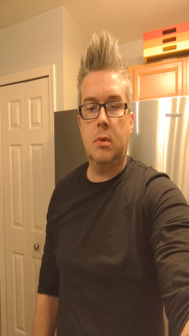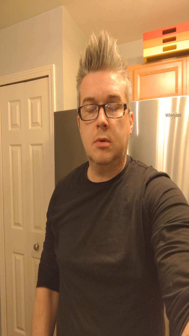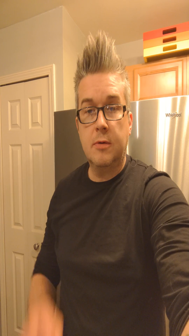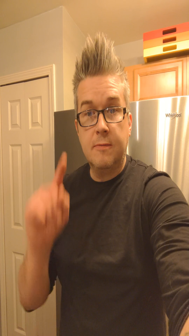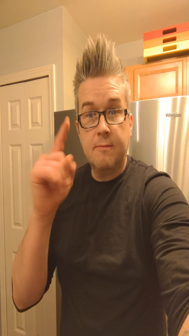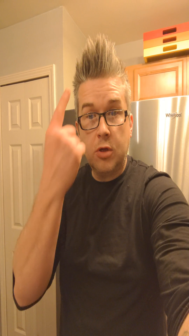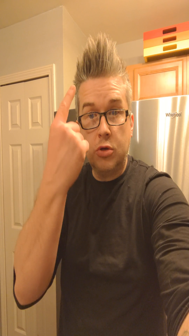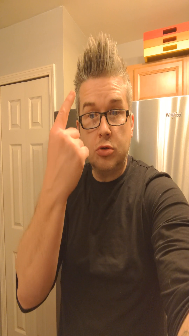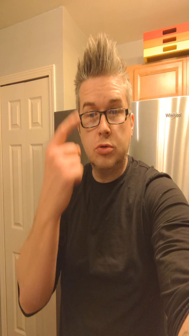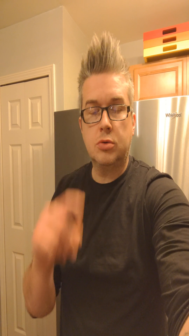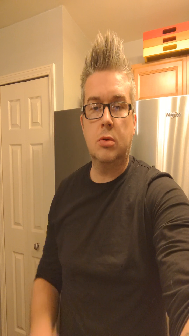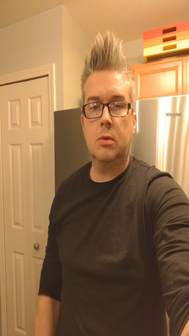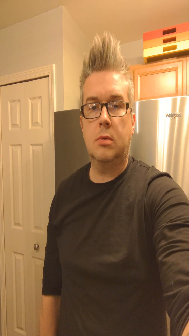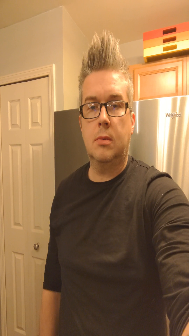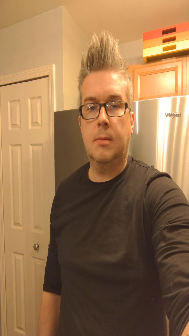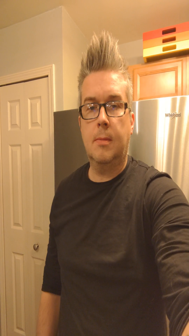first